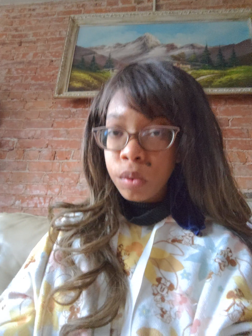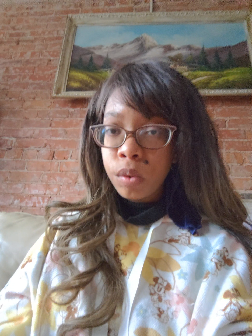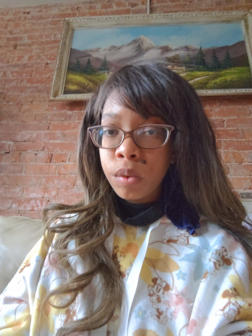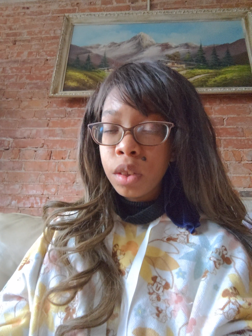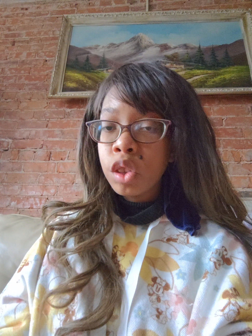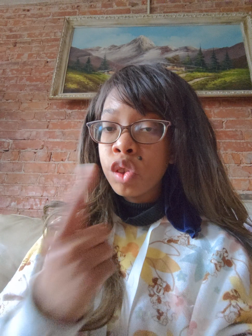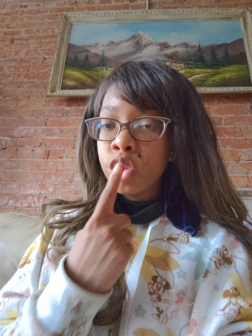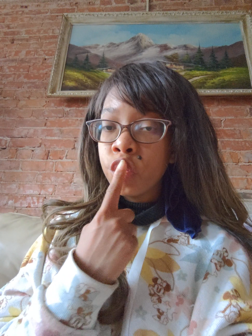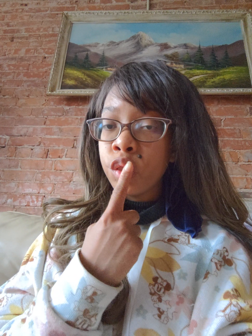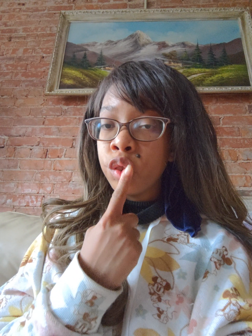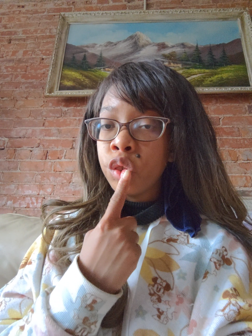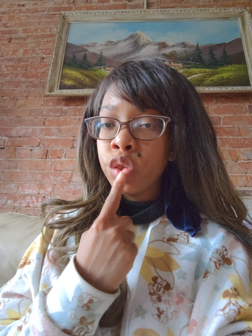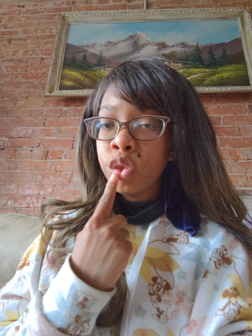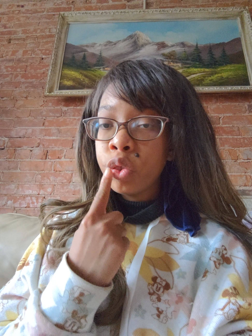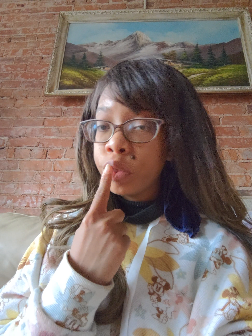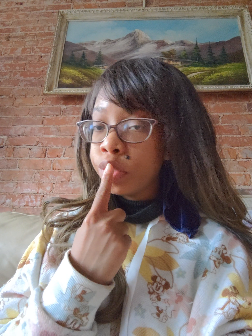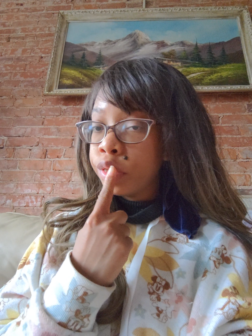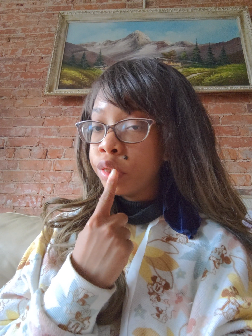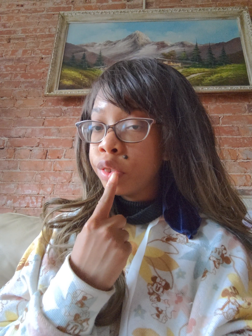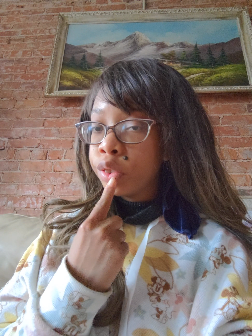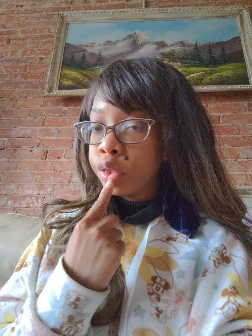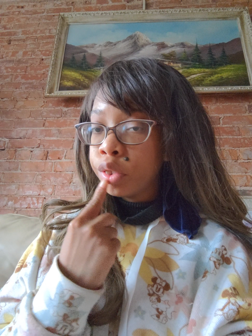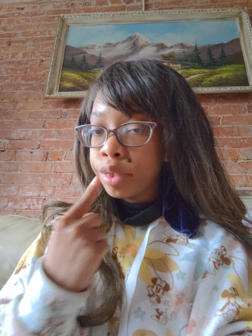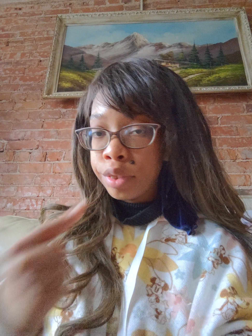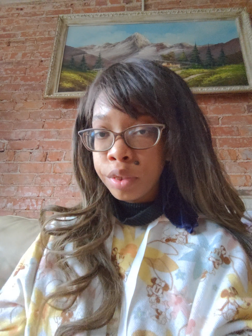lips